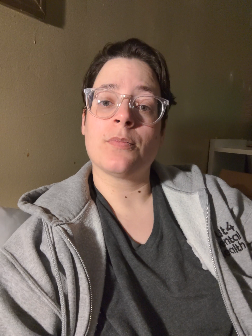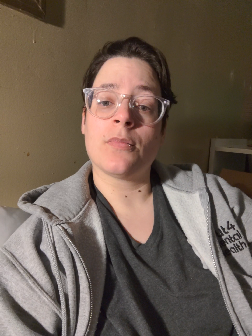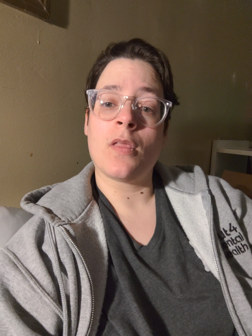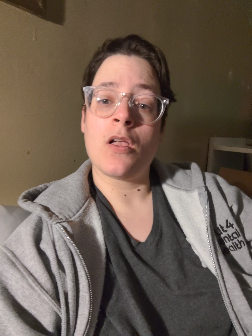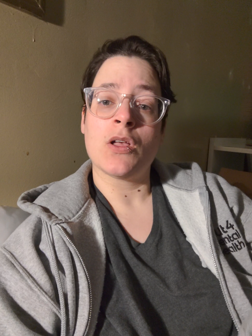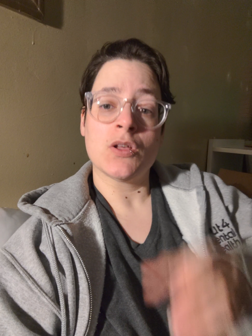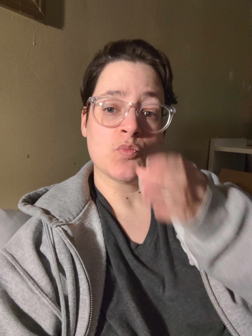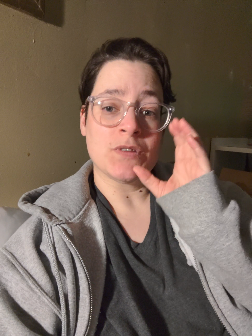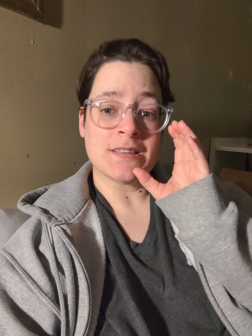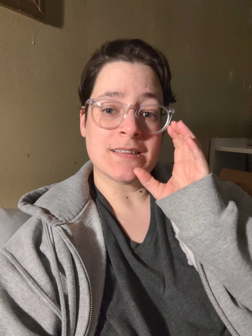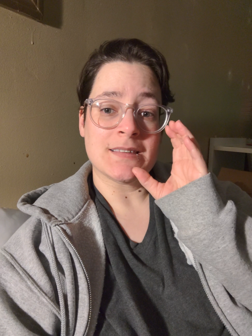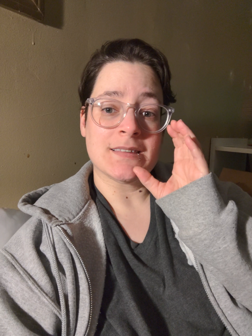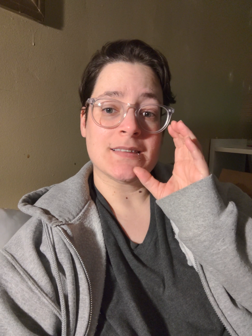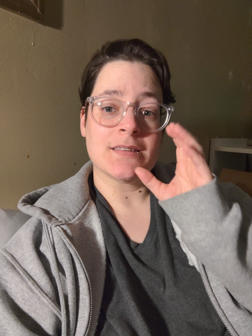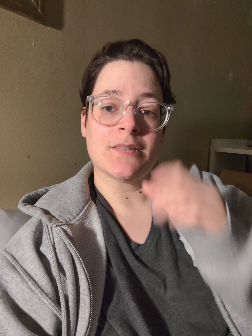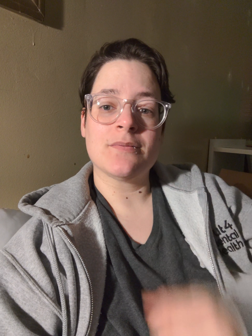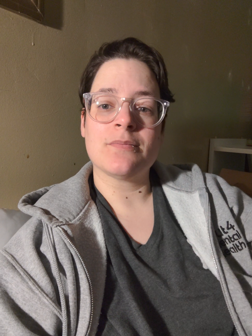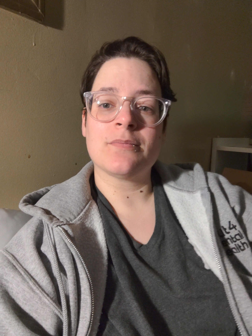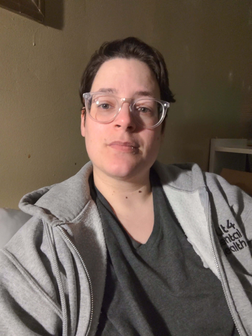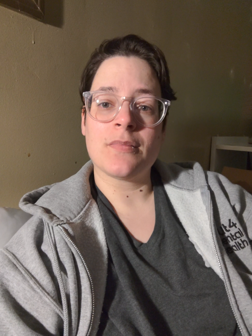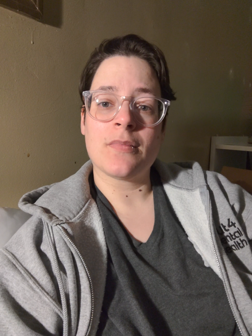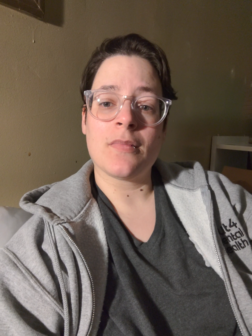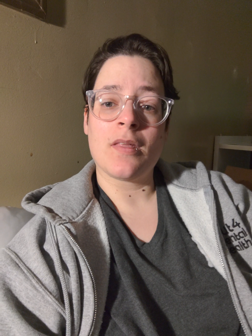drink